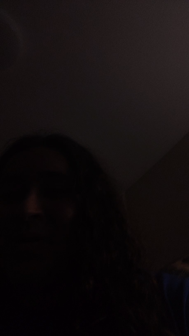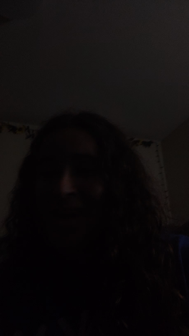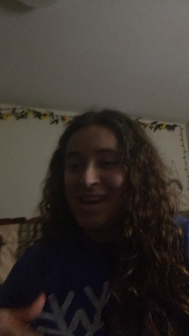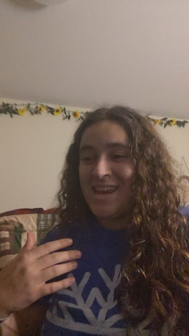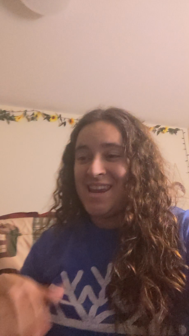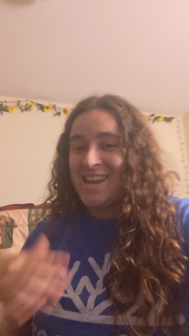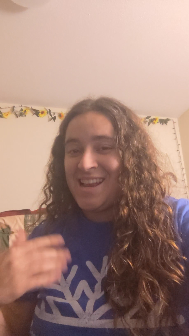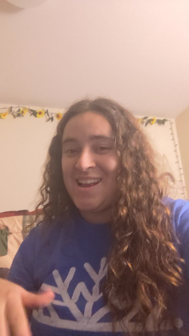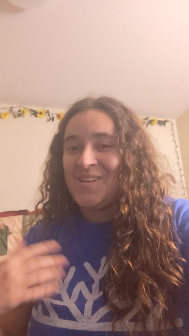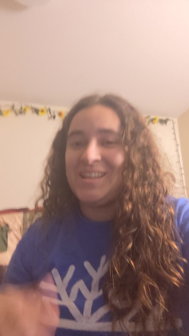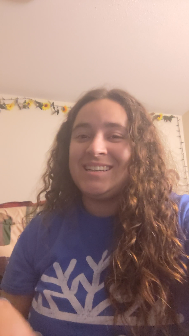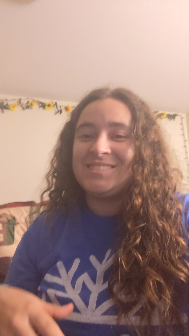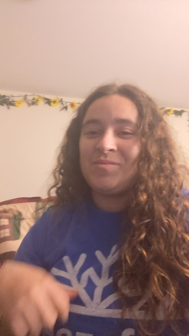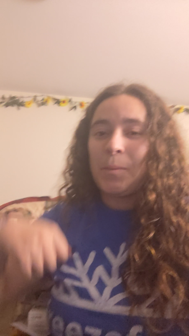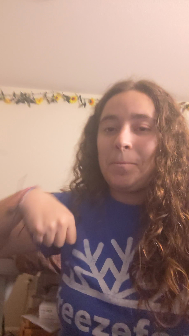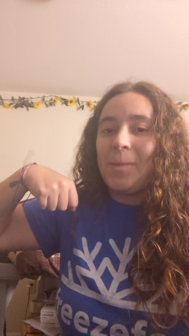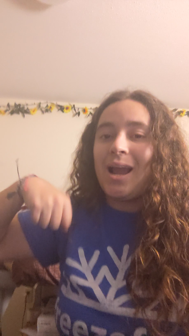basket